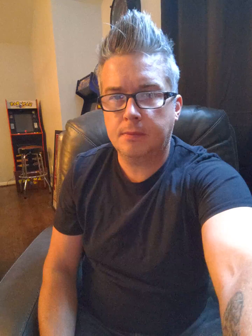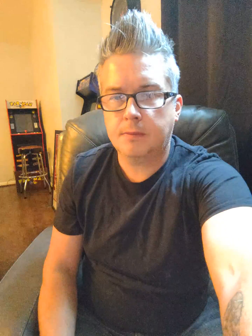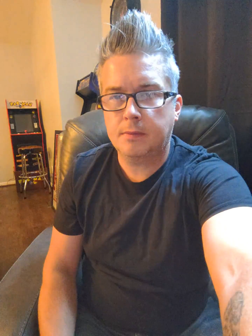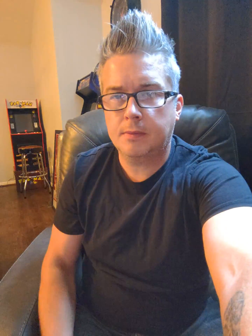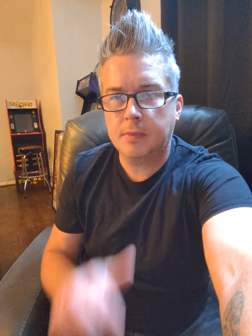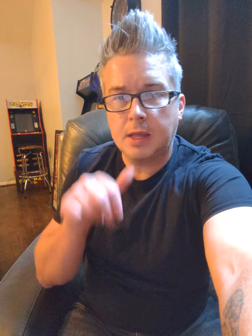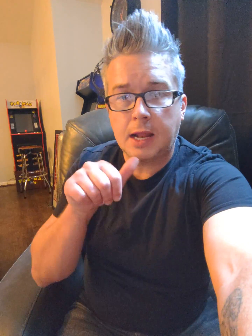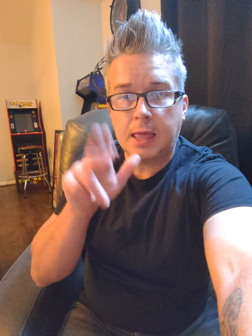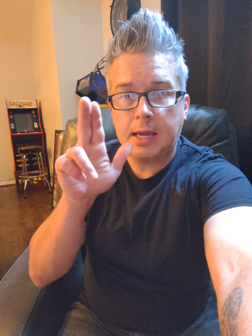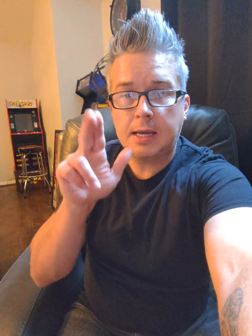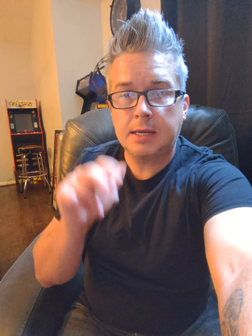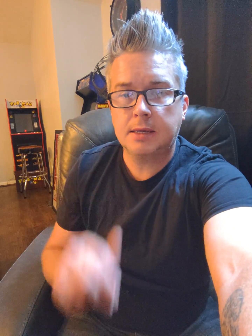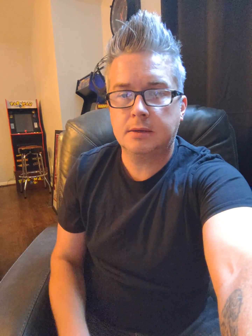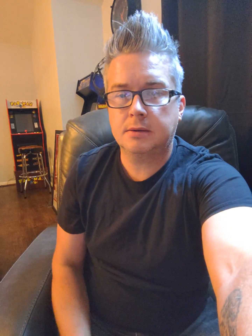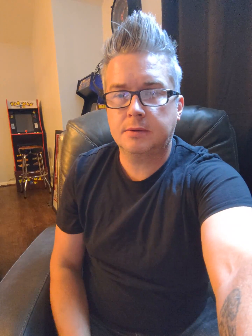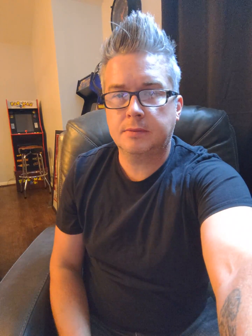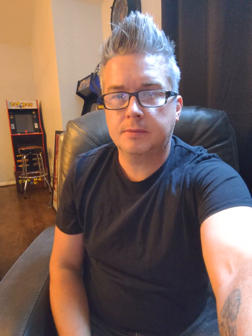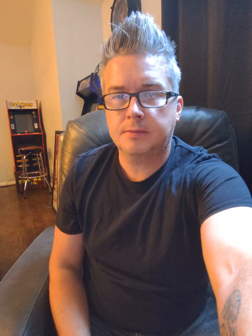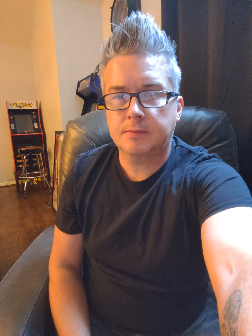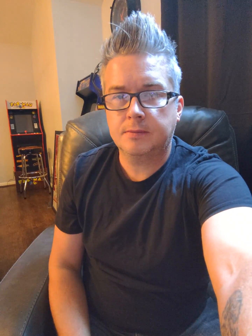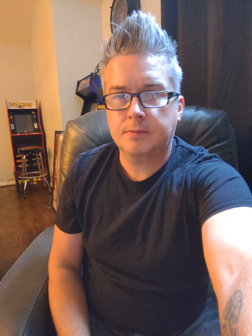lick